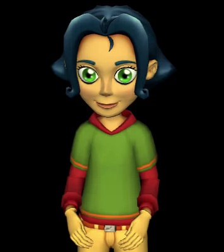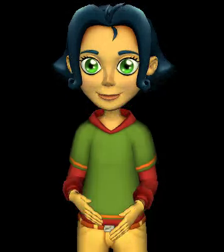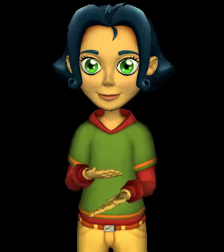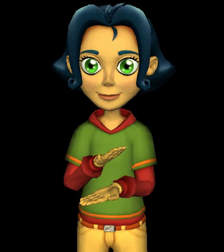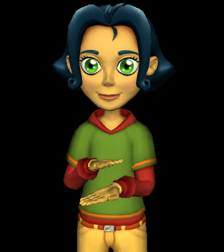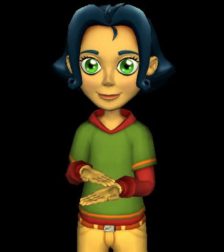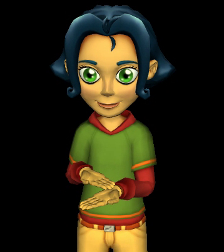يثبت